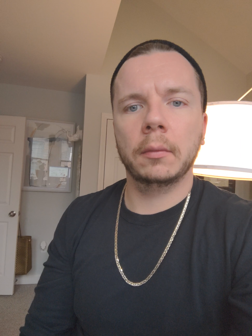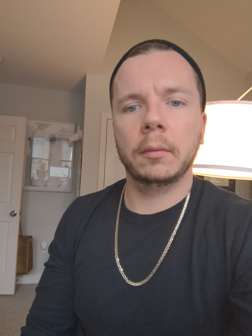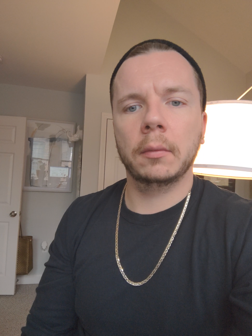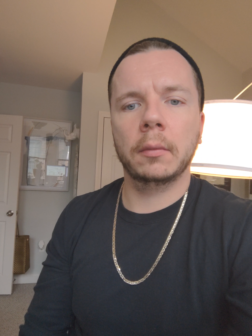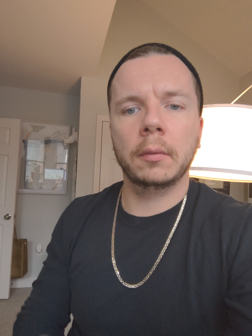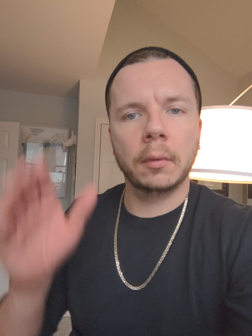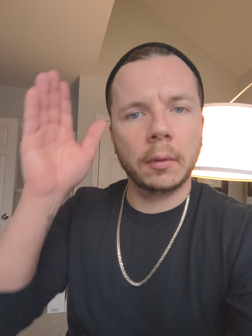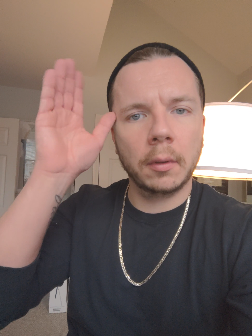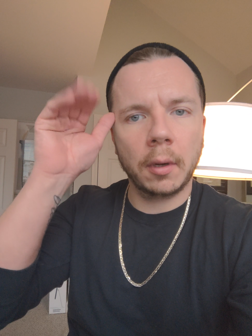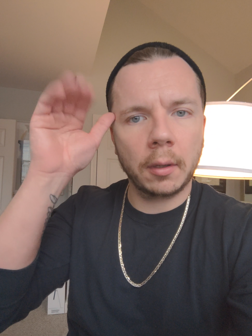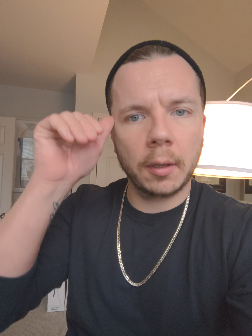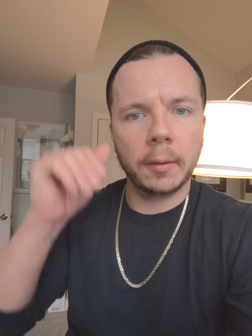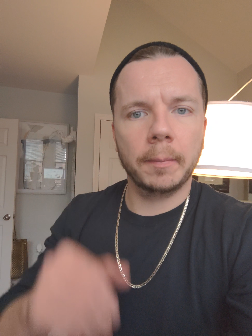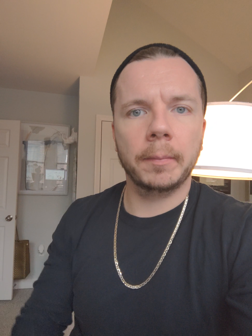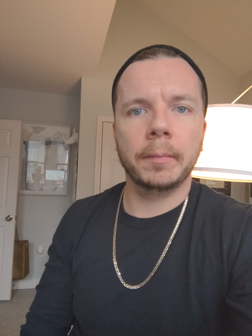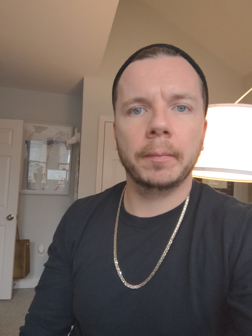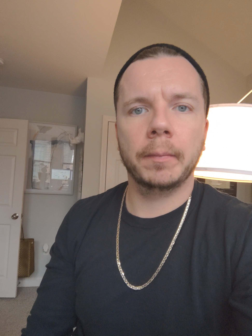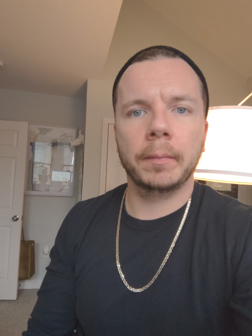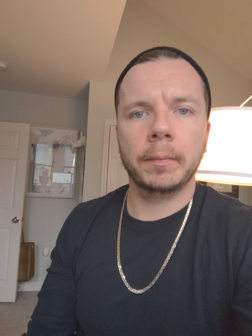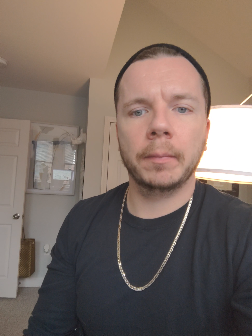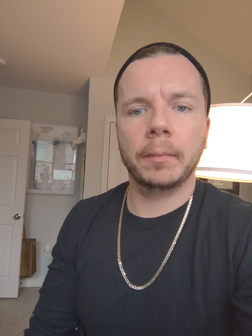donkey